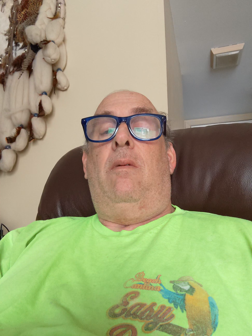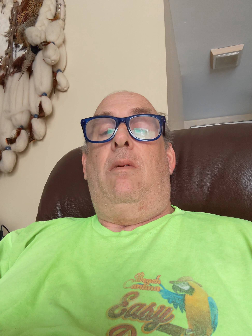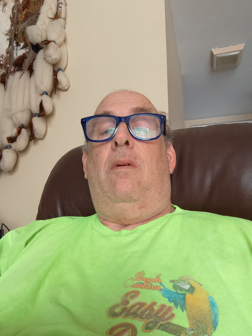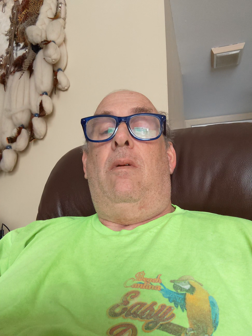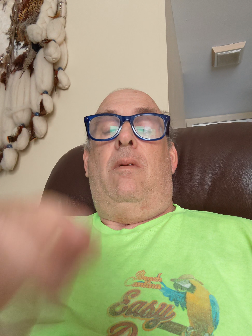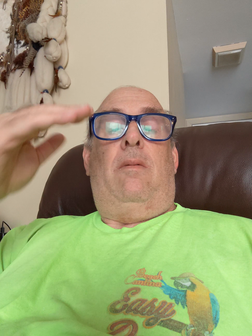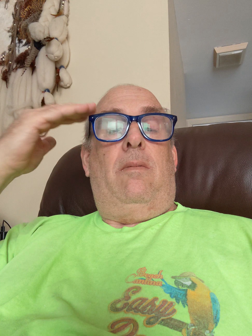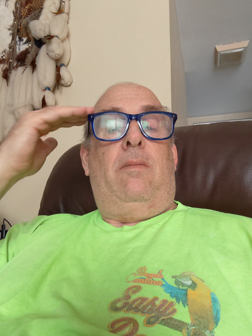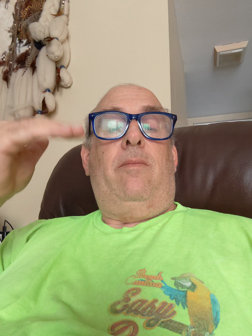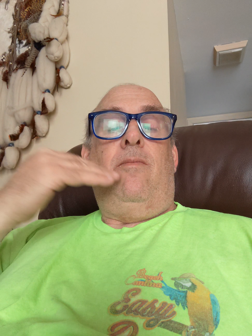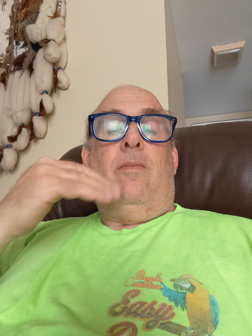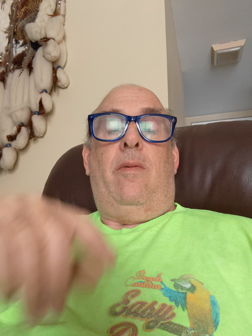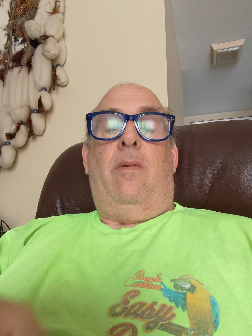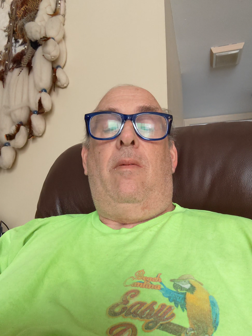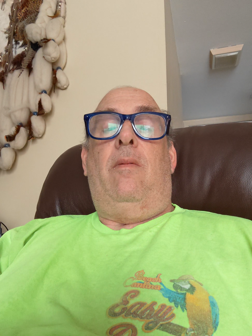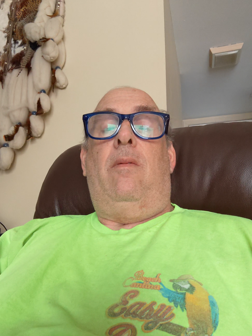head